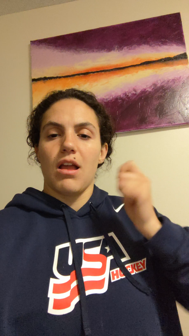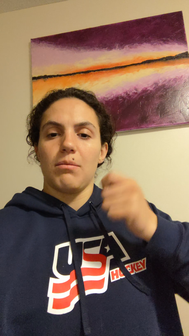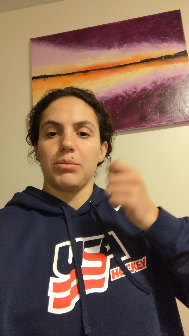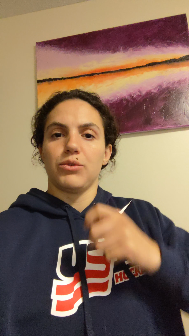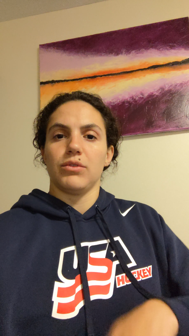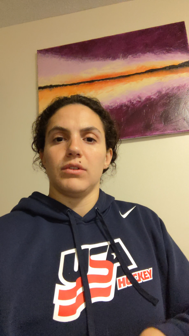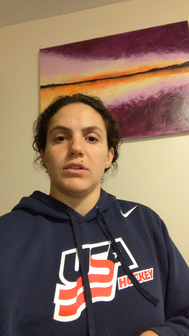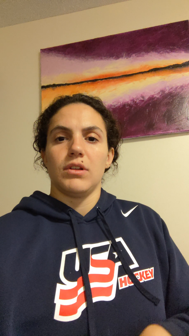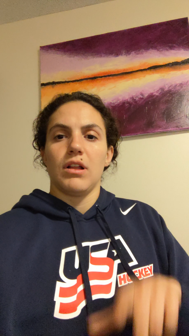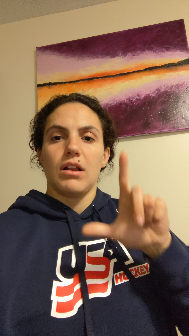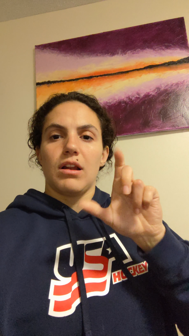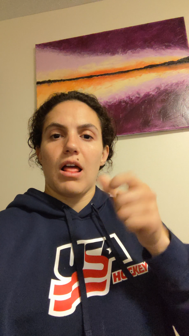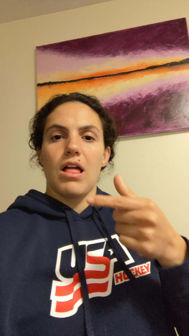leg